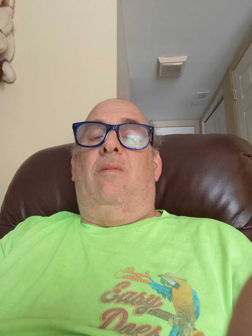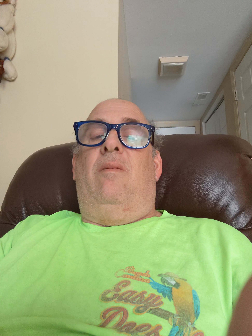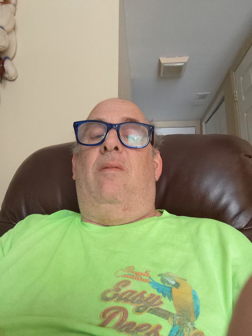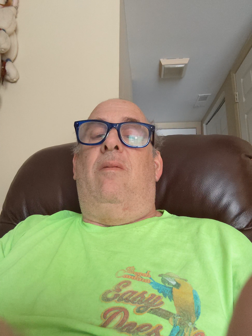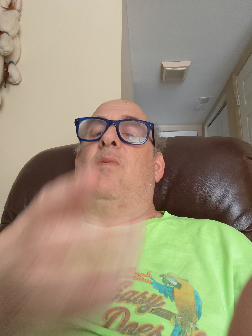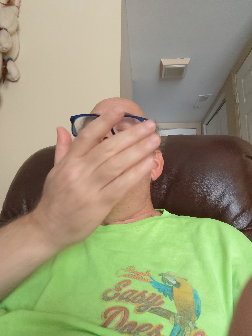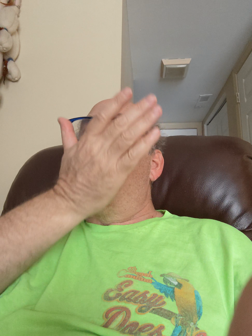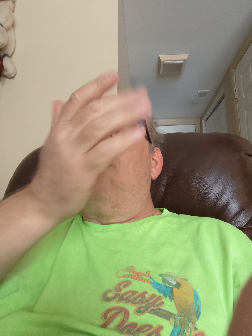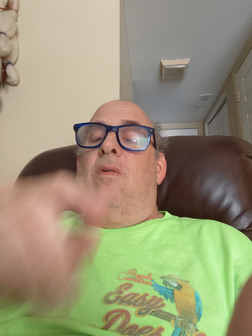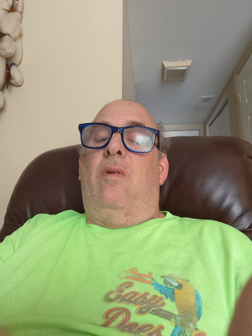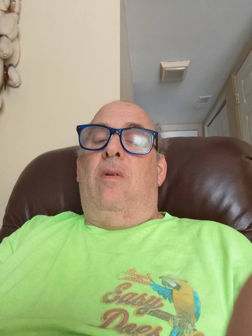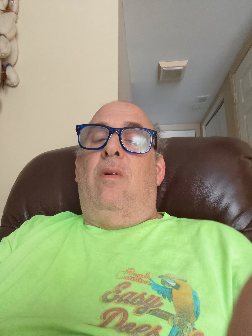grass